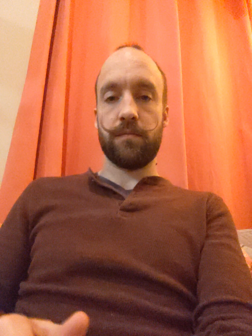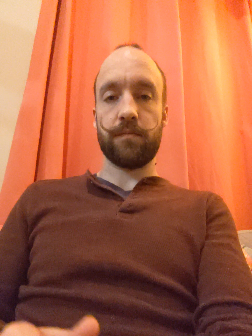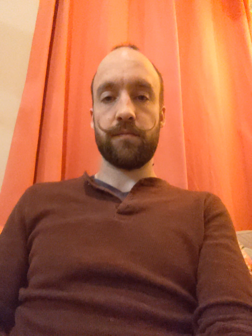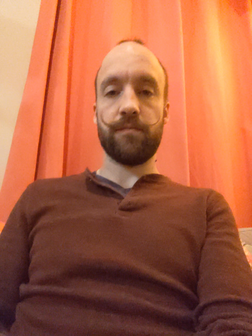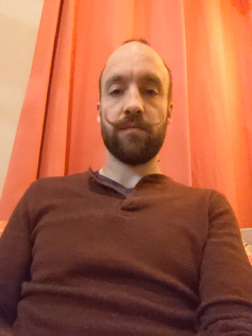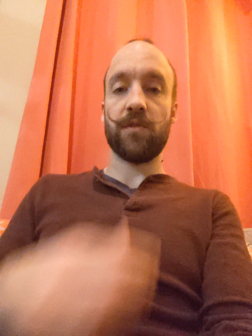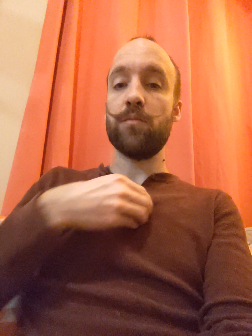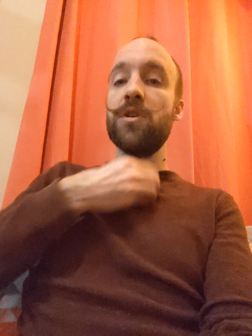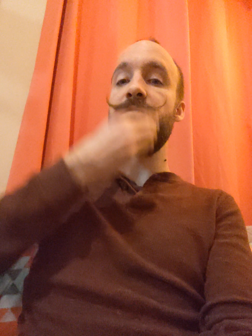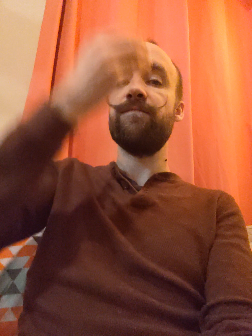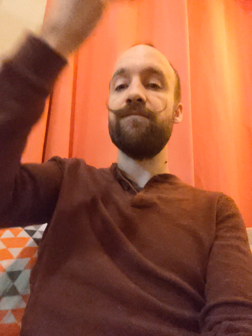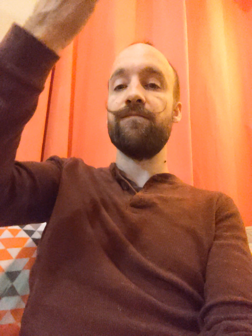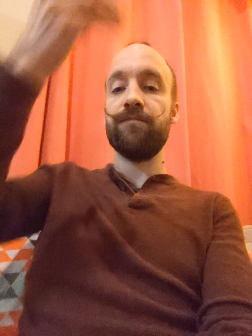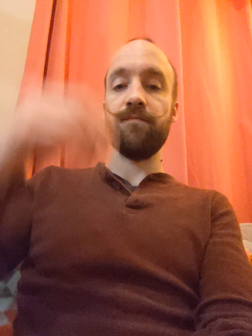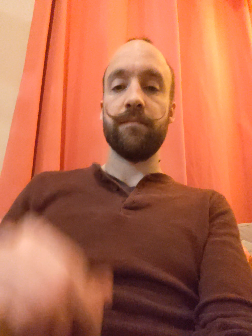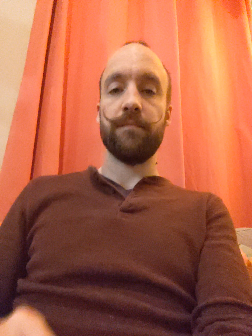giraffe